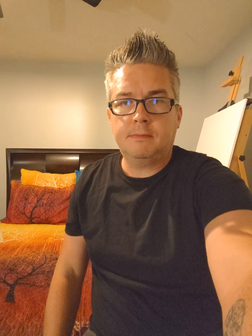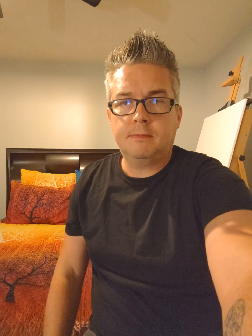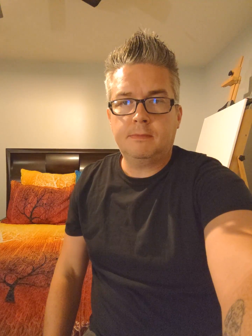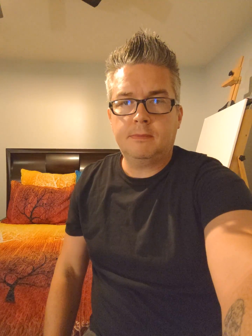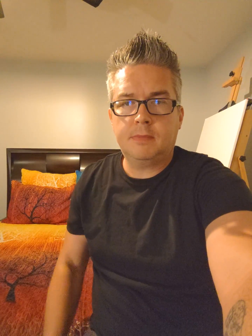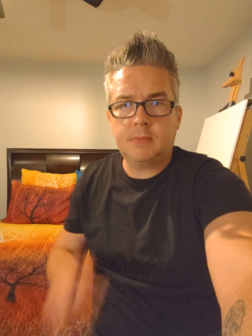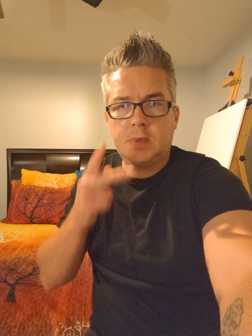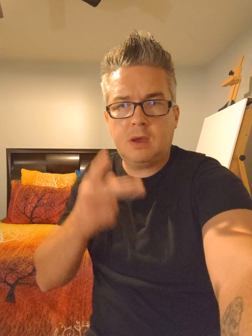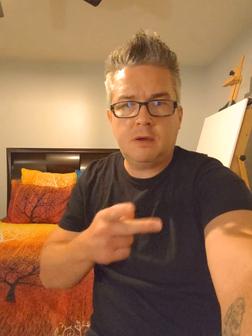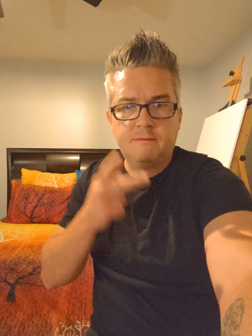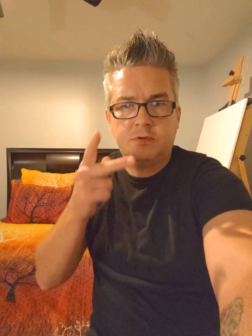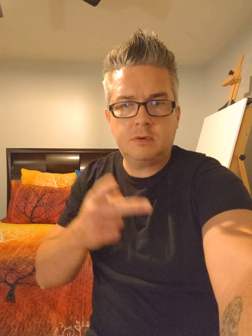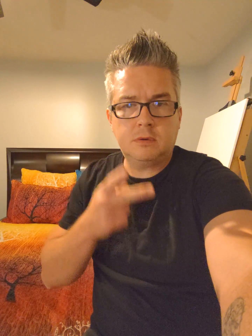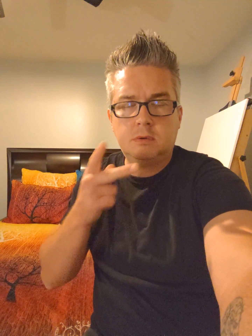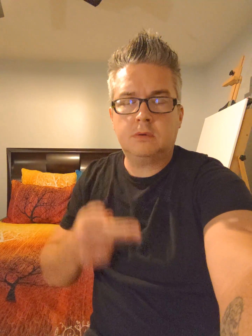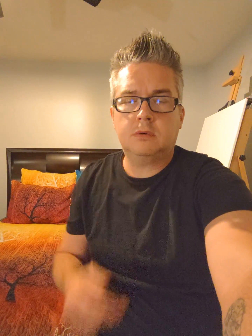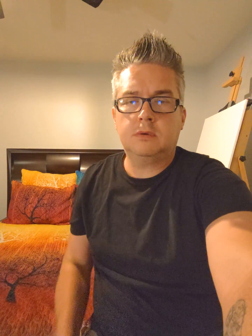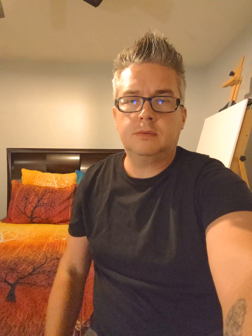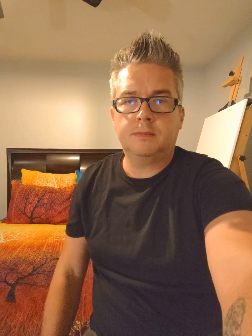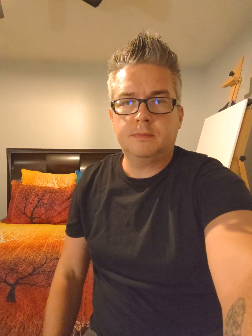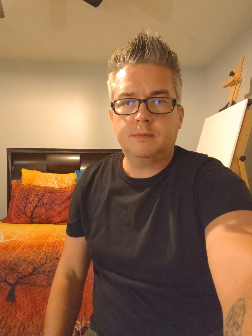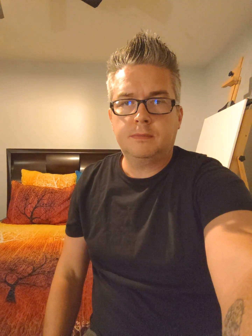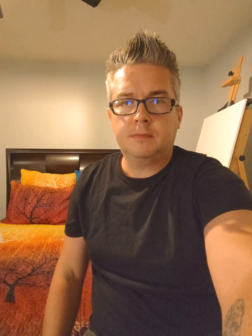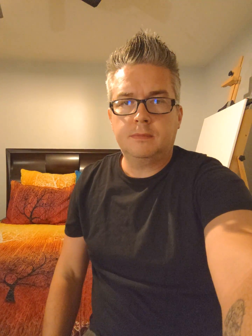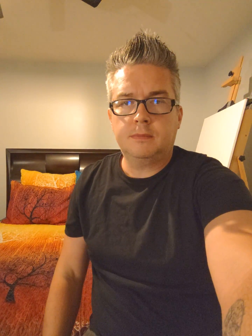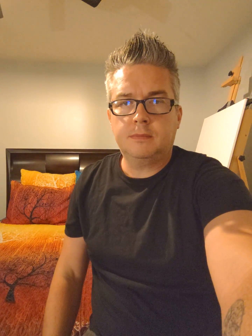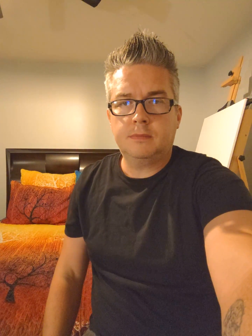careful